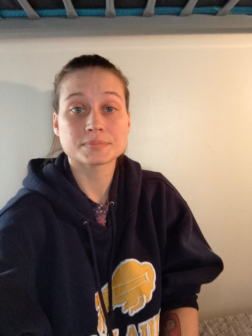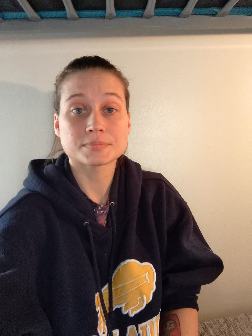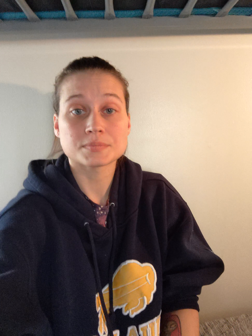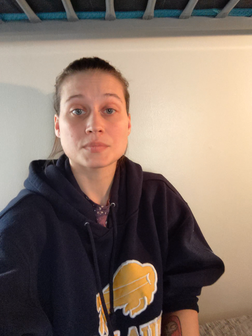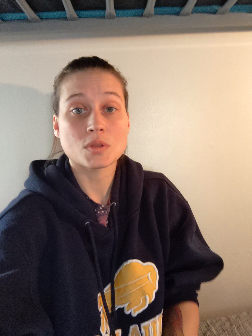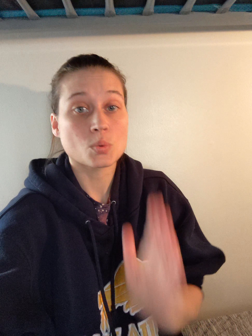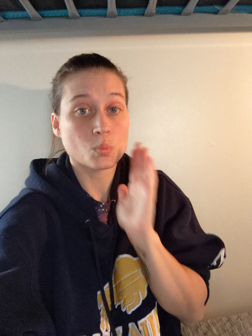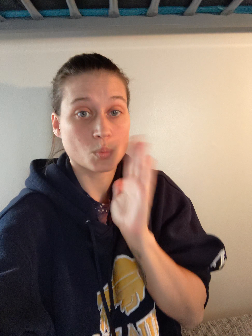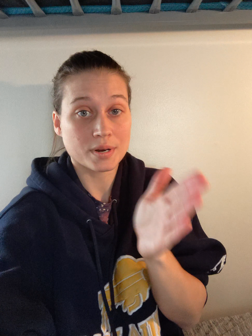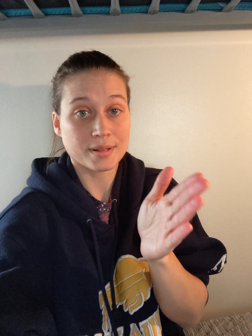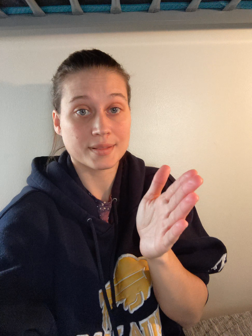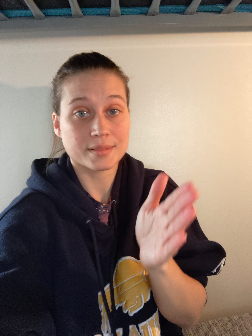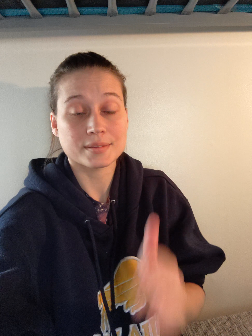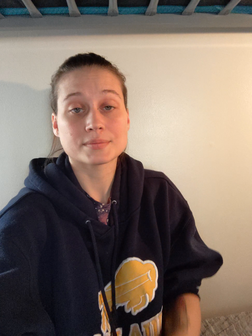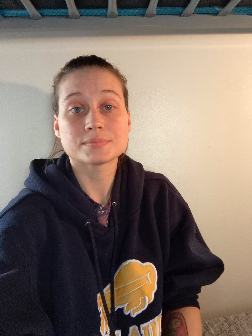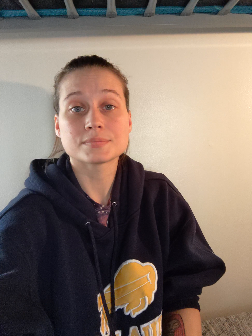will